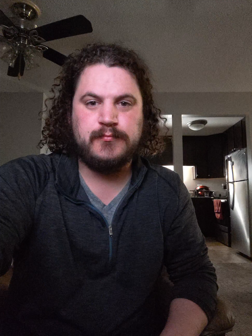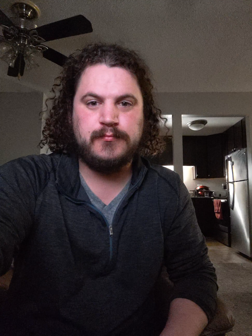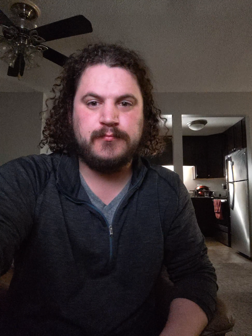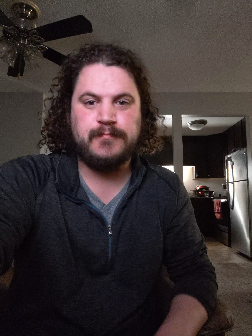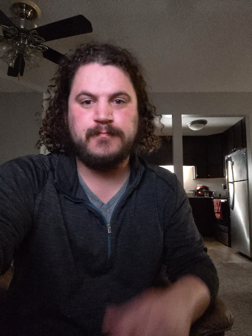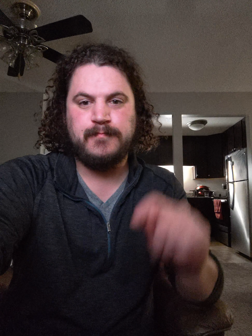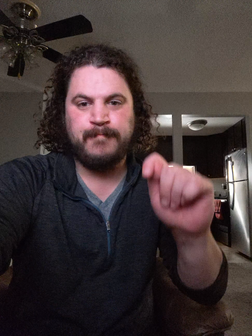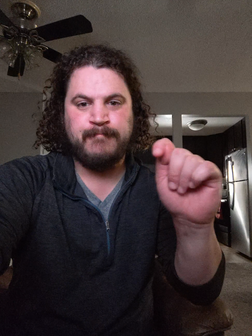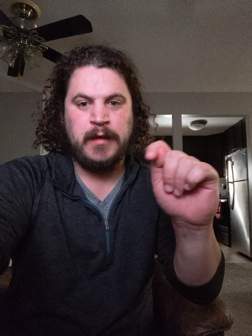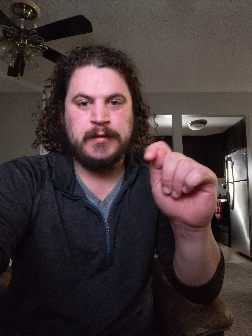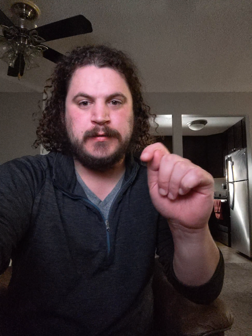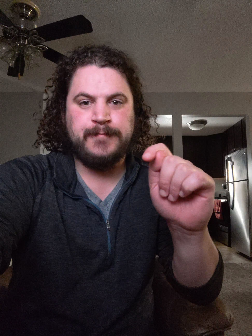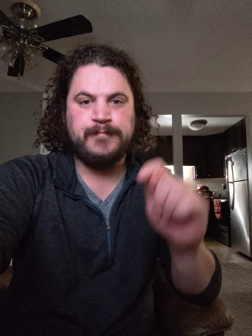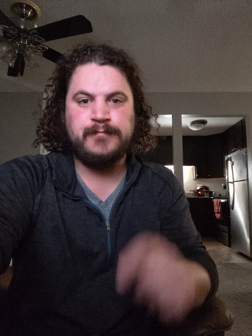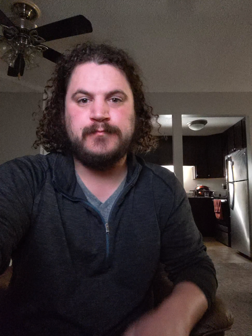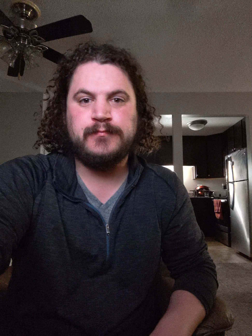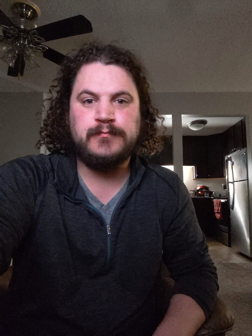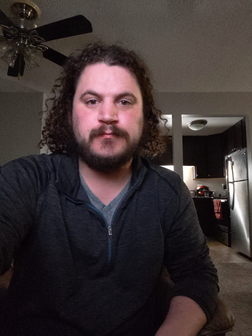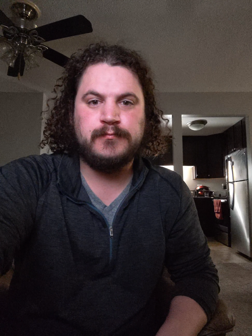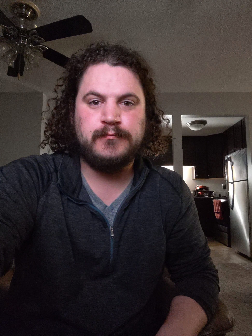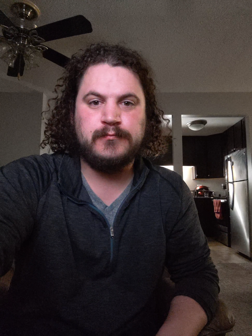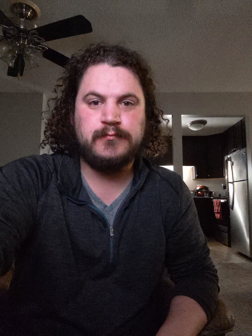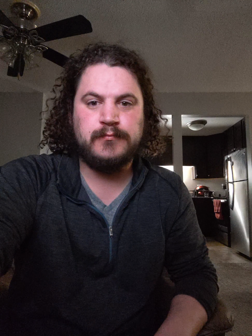potty